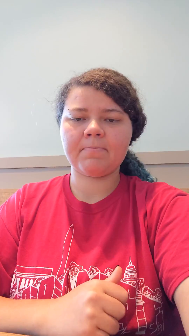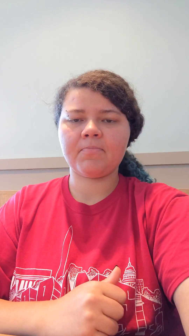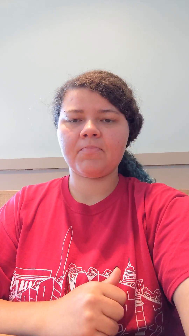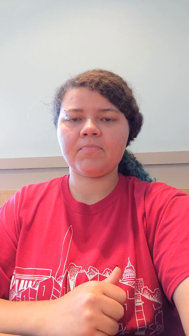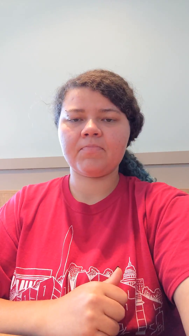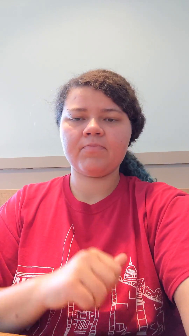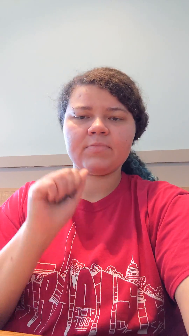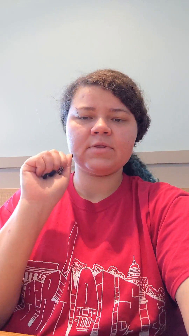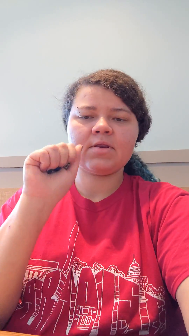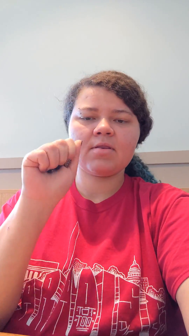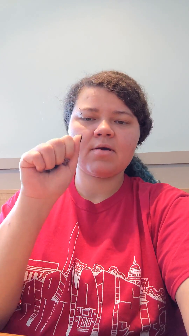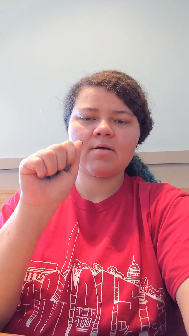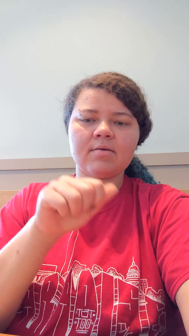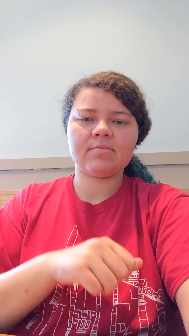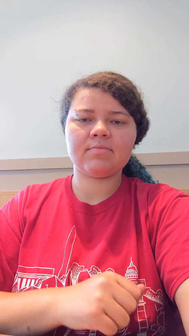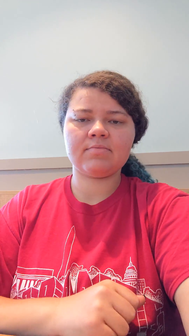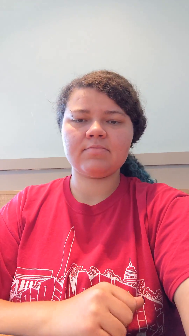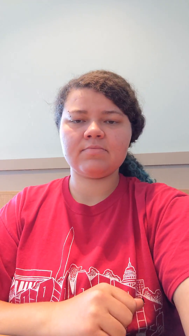knock